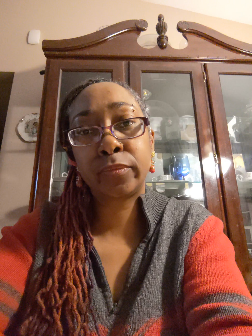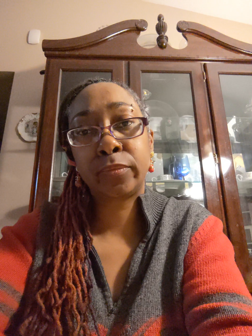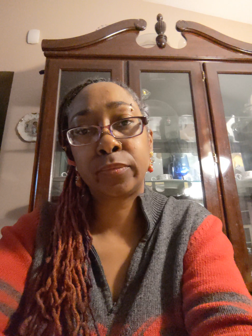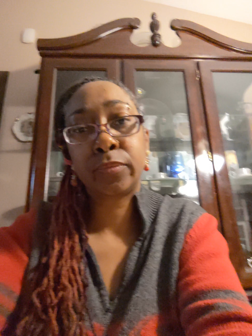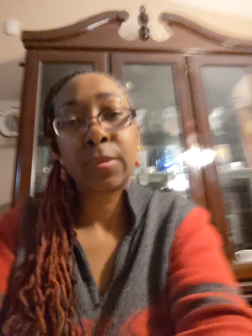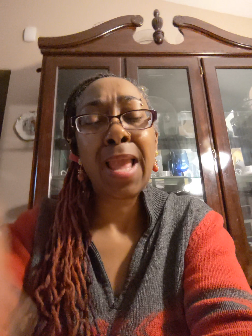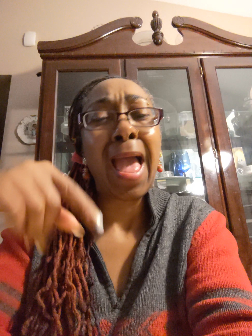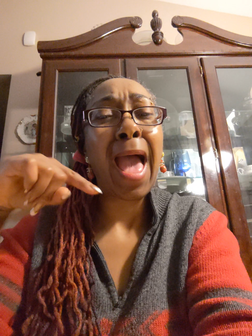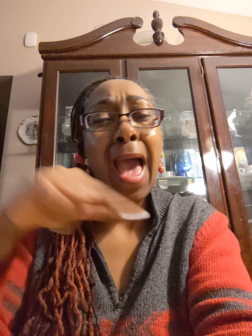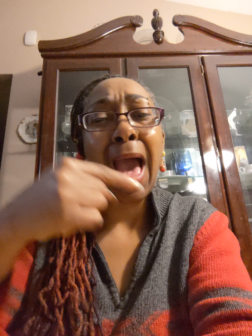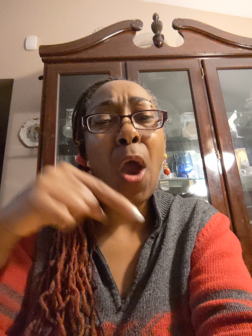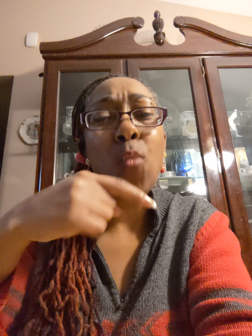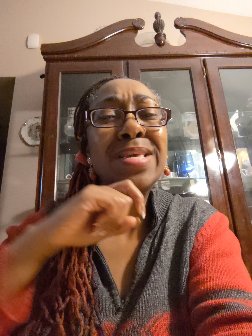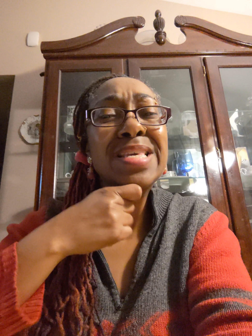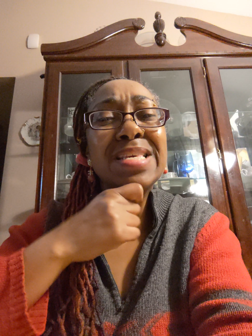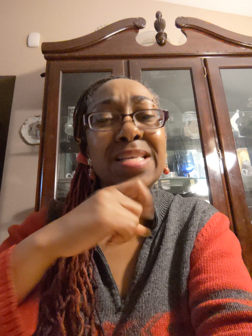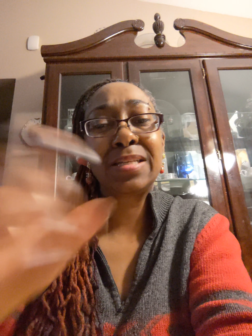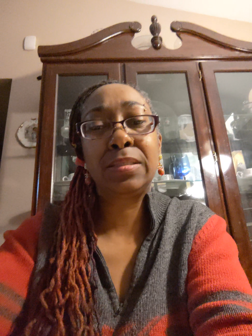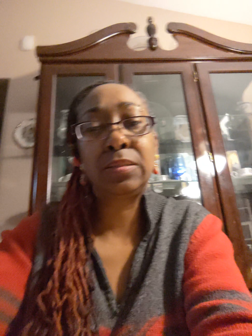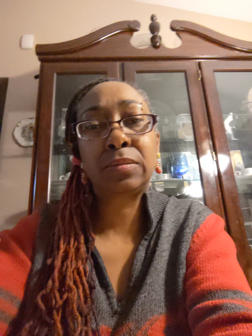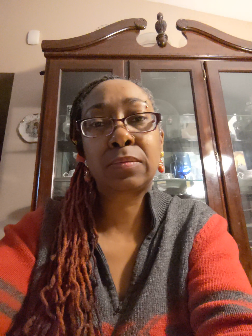owie